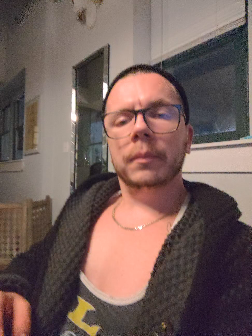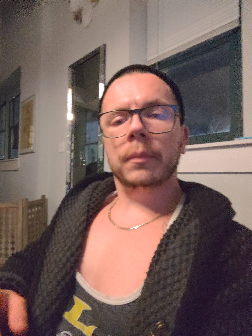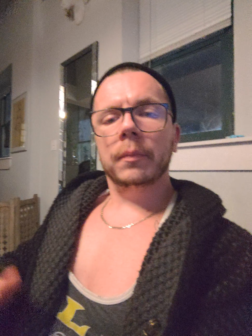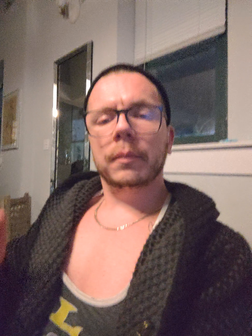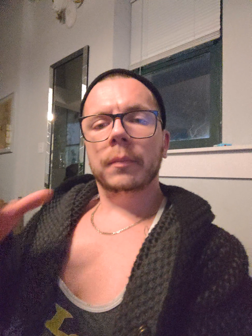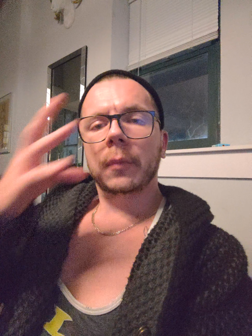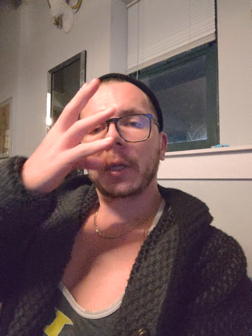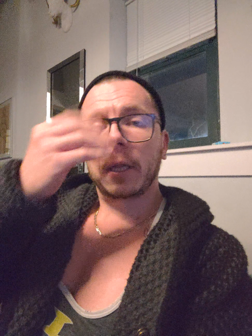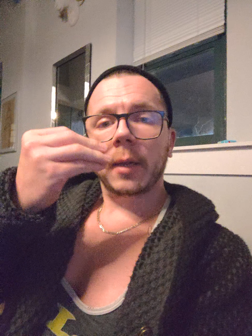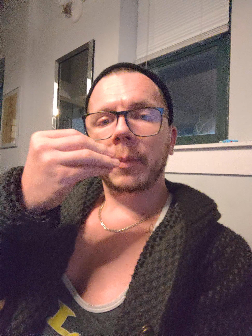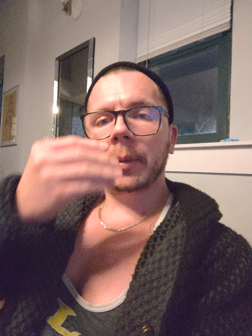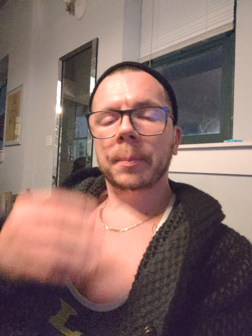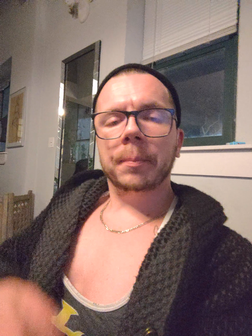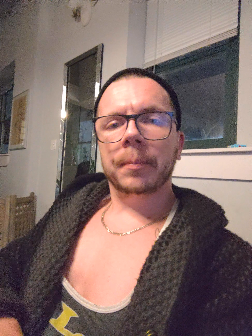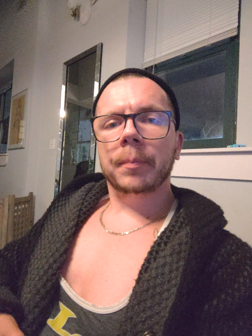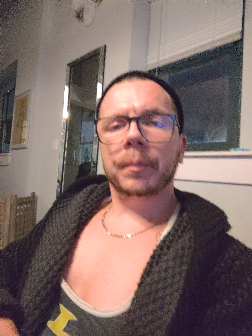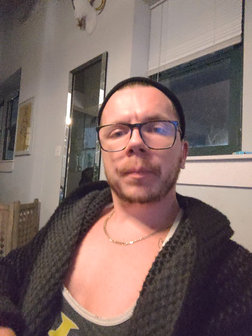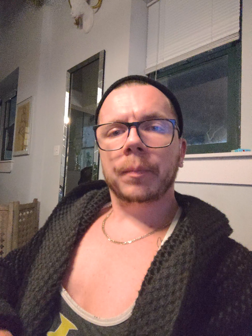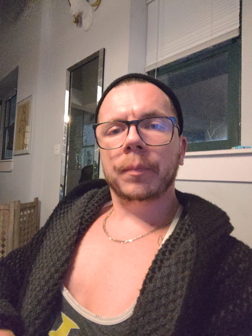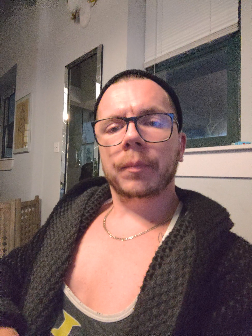sleep